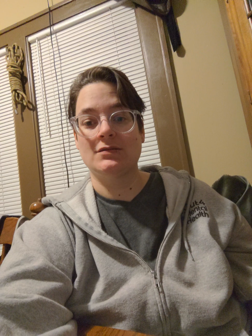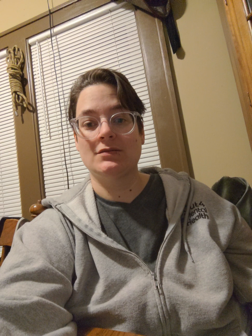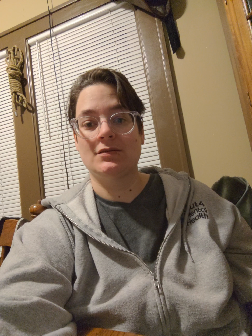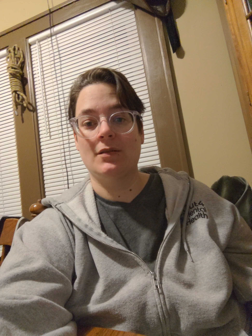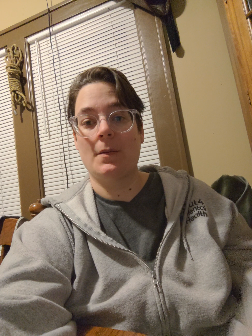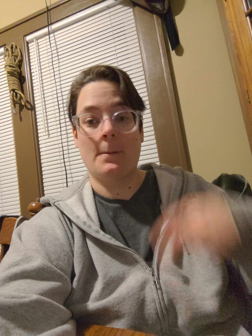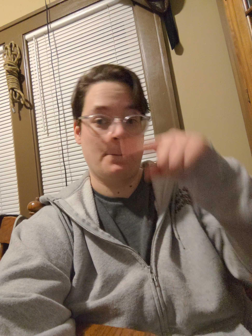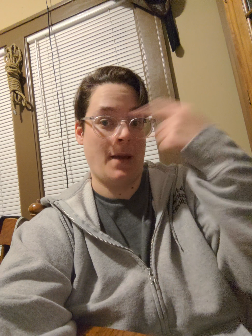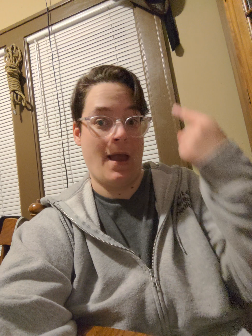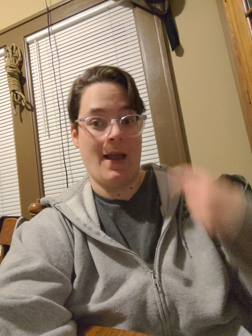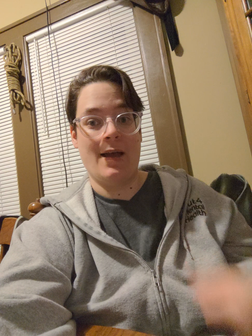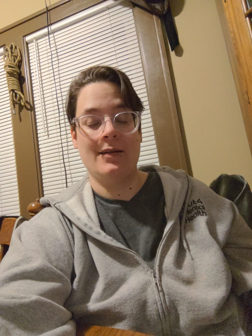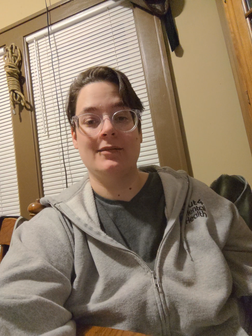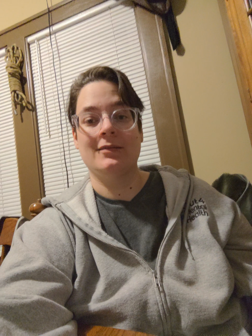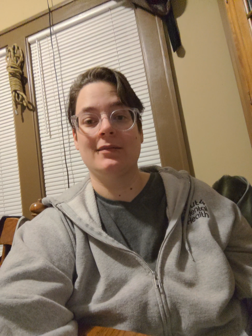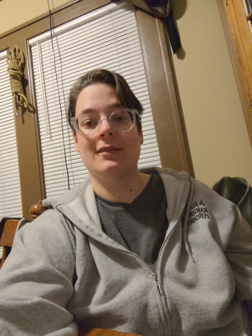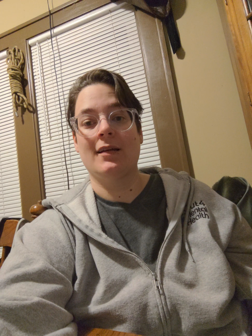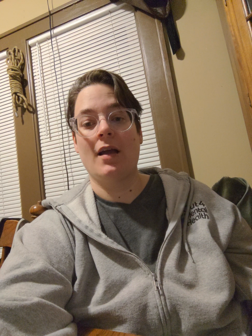black